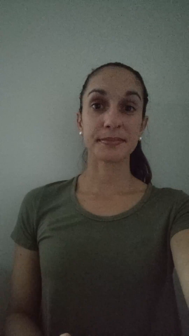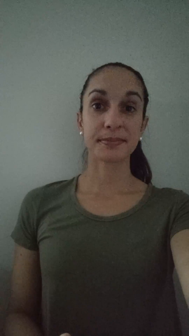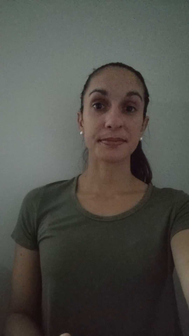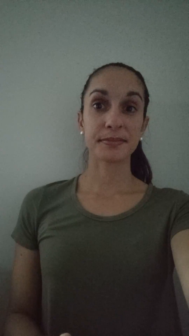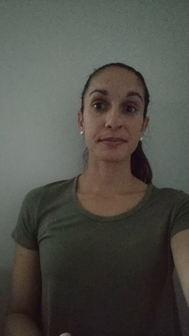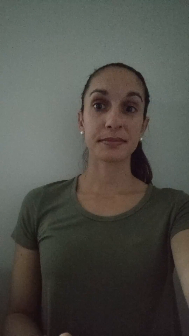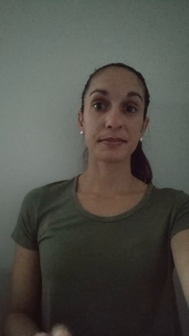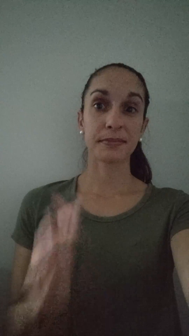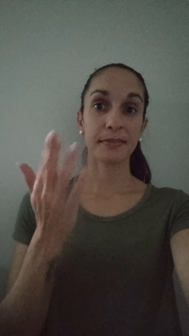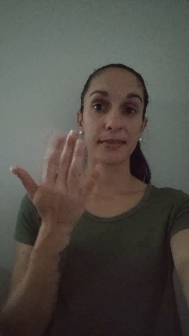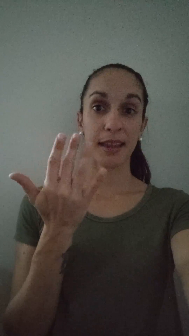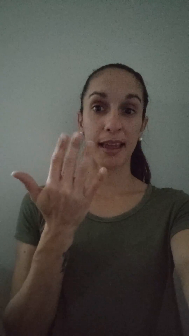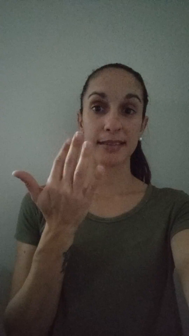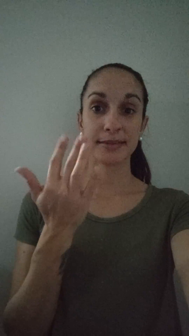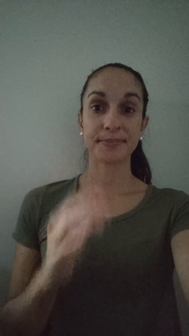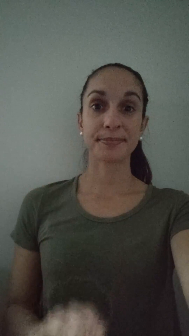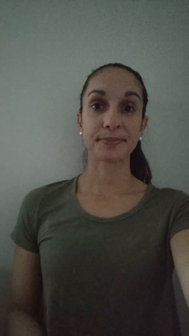hand